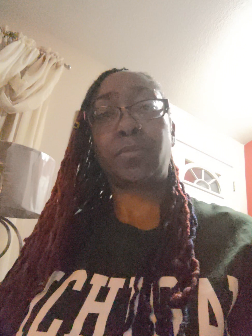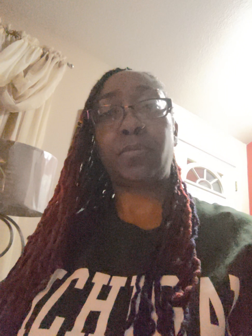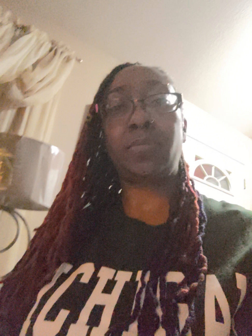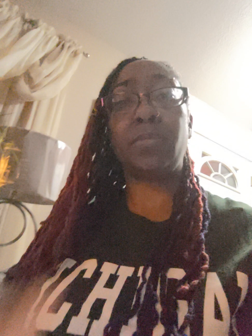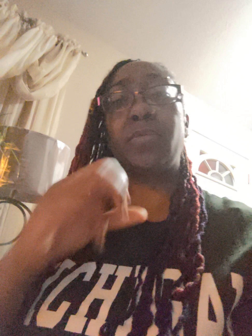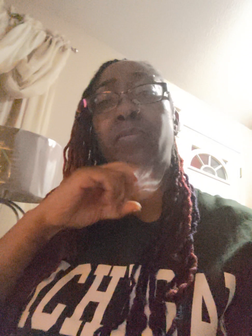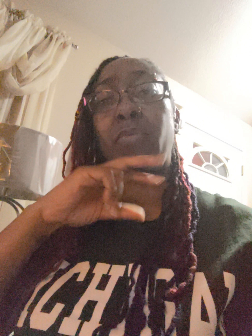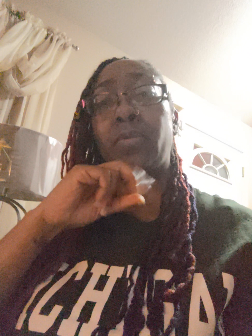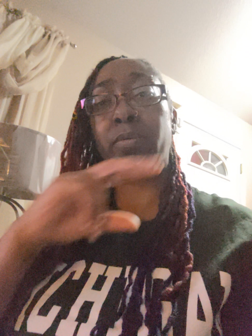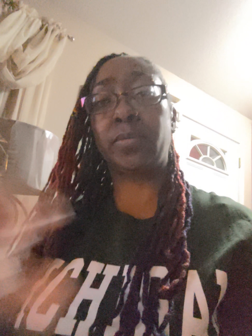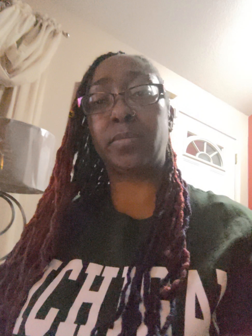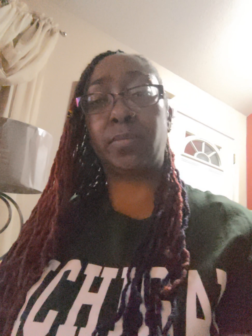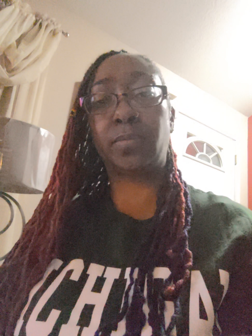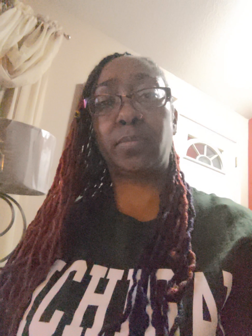frog